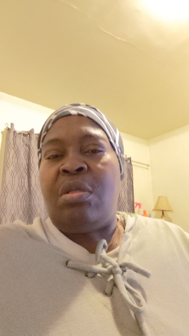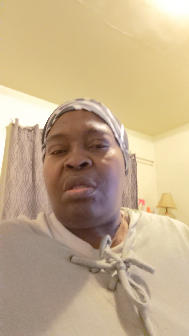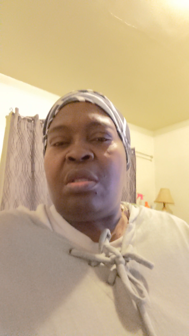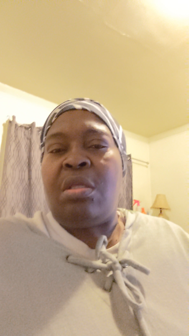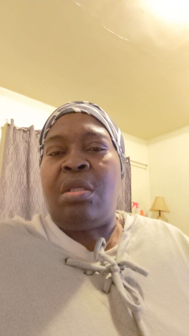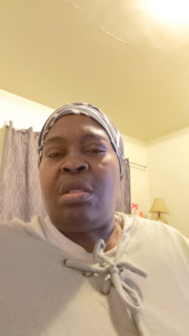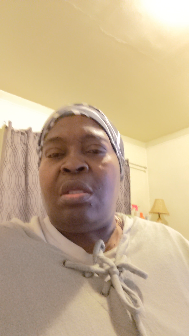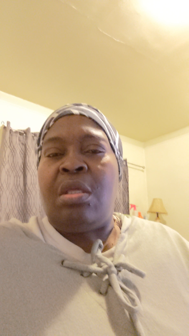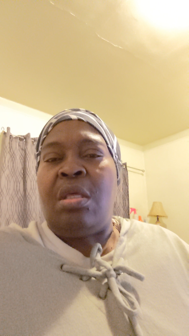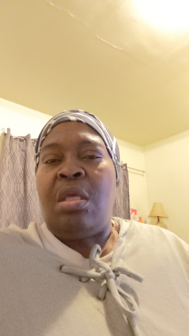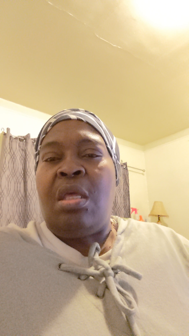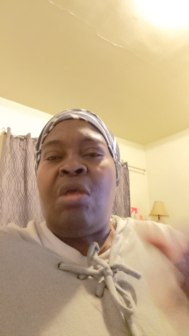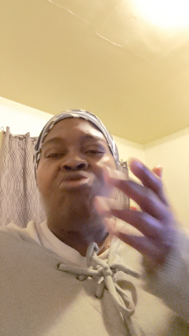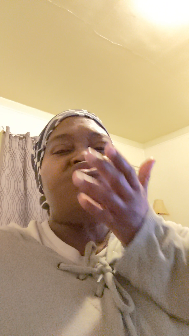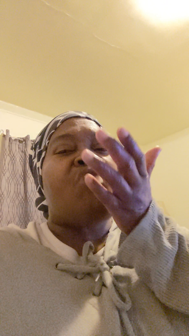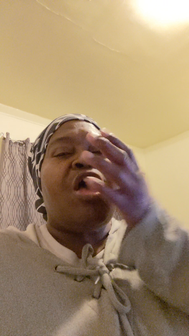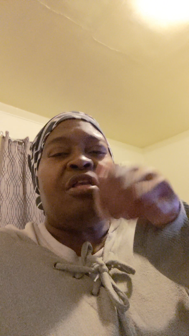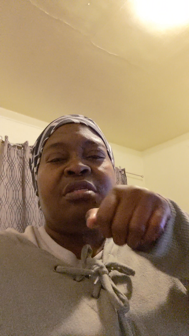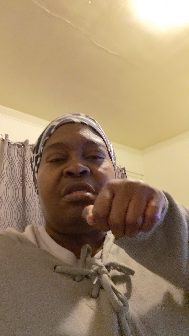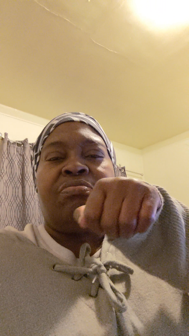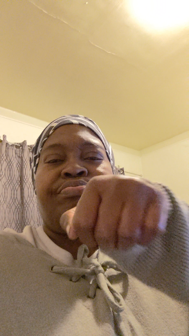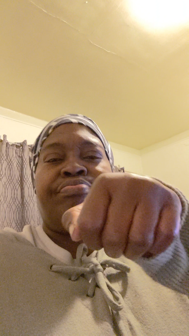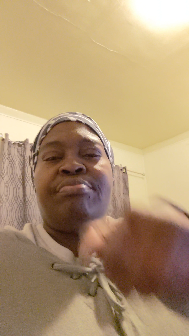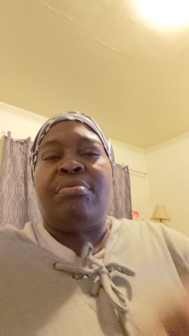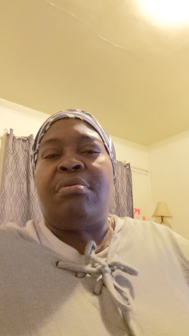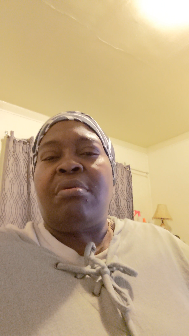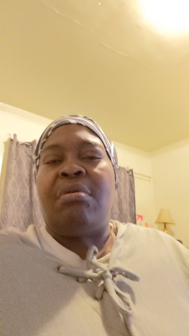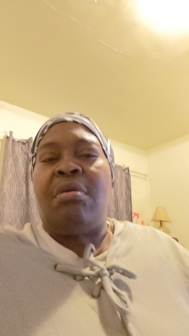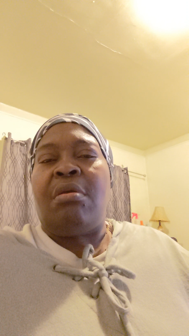lawn mower